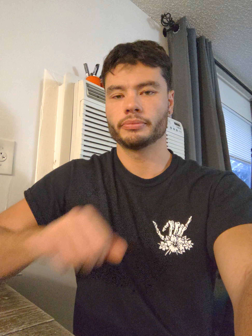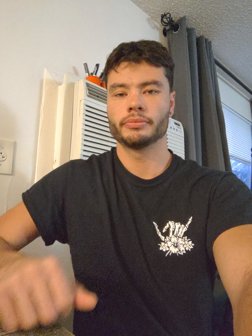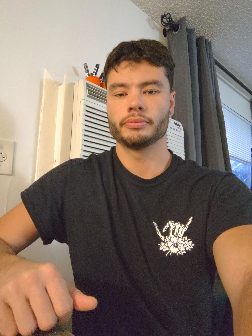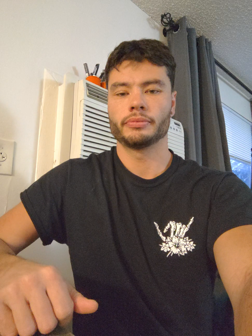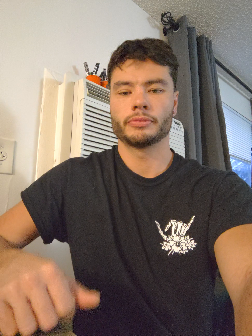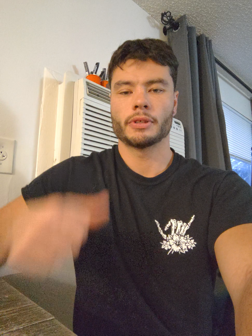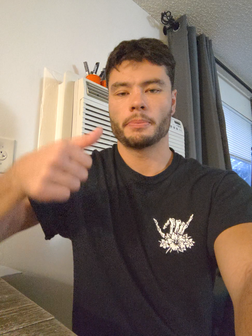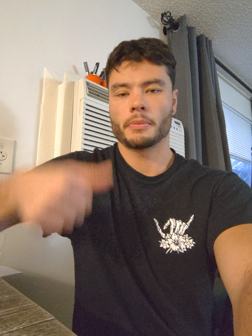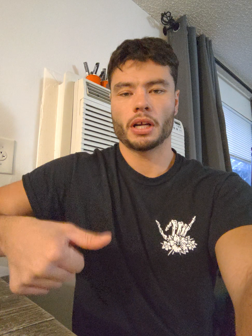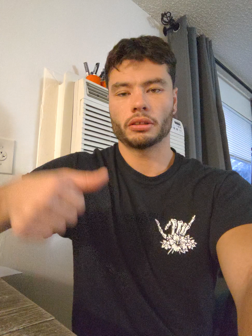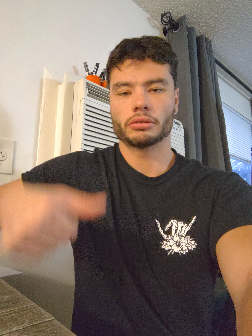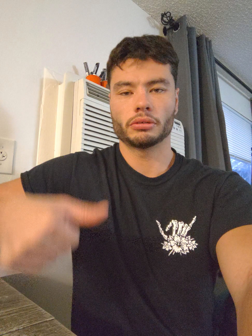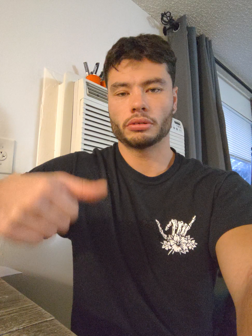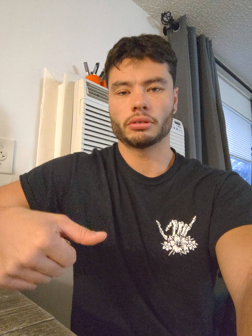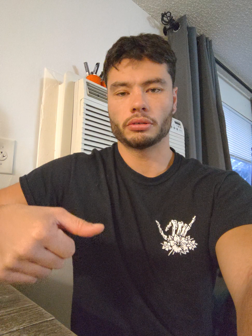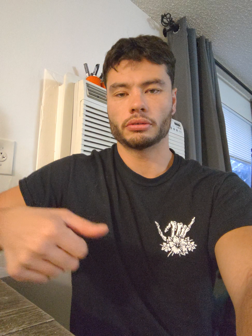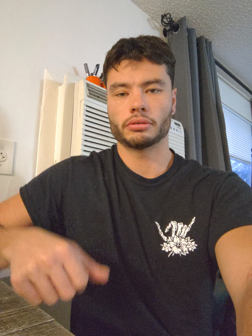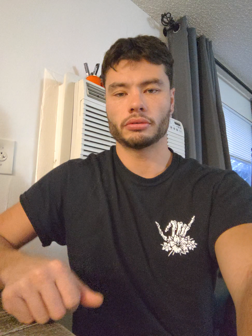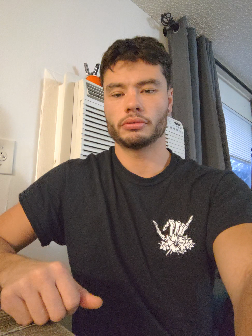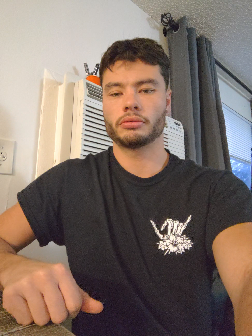puzzle